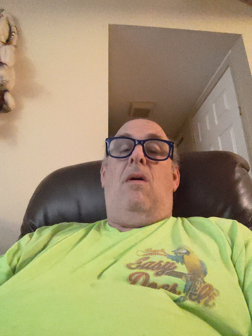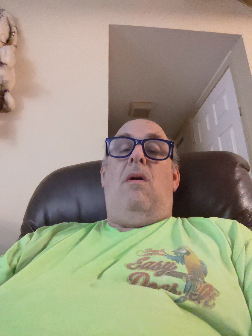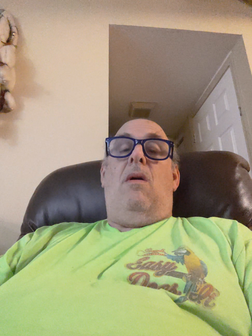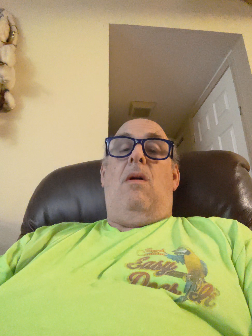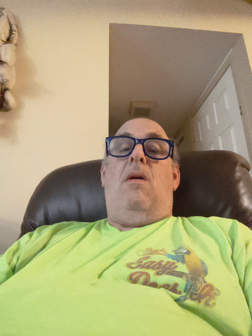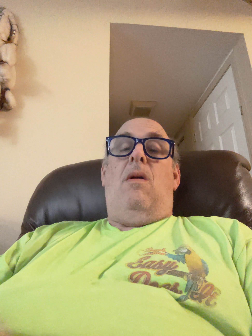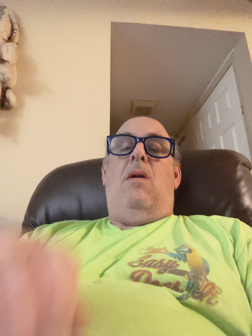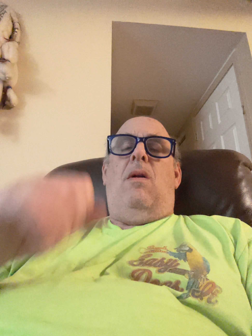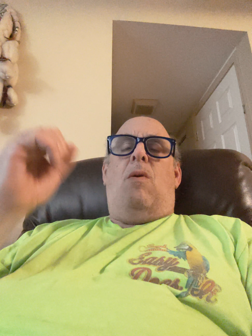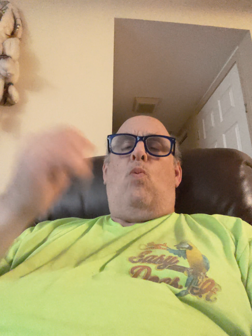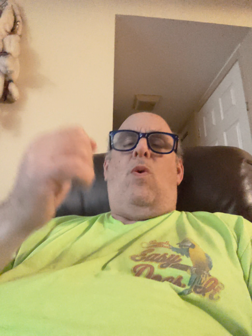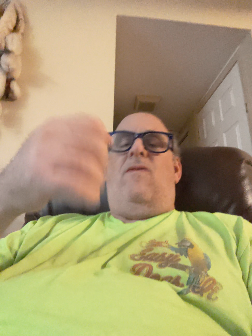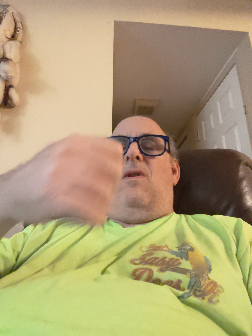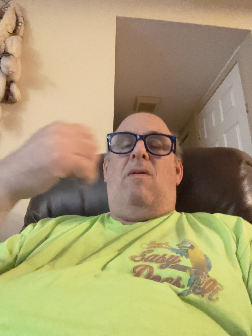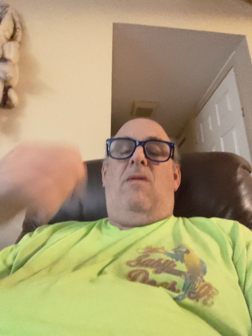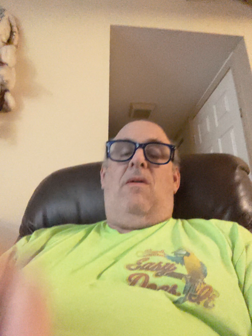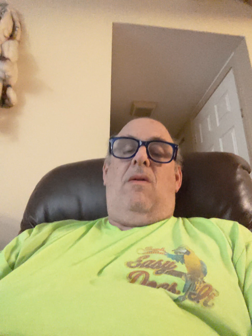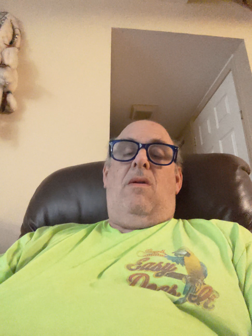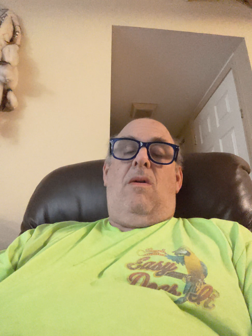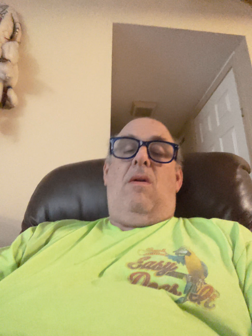refrigerator